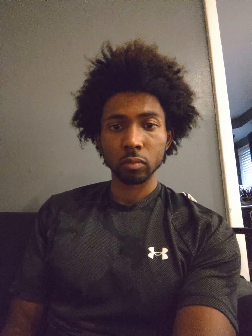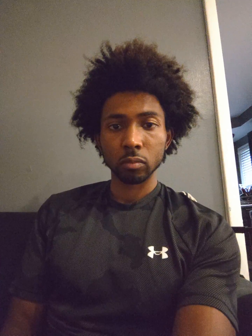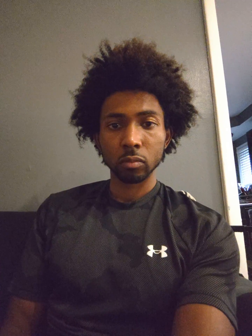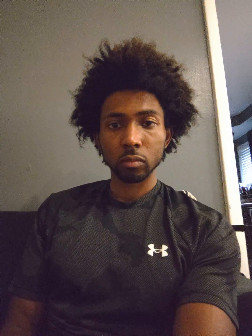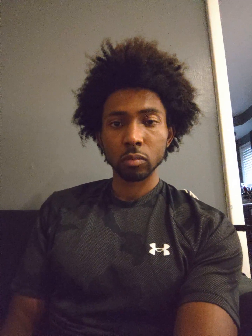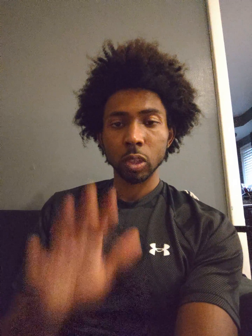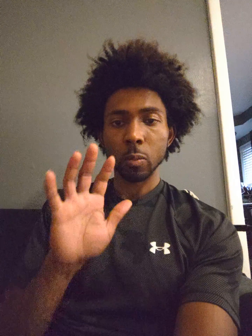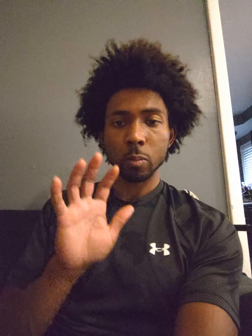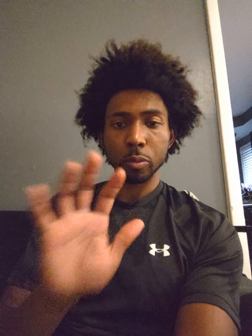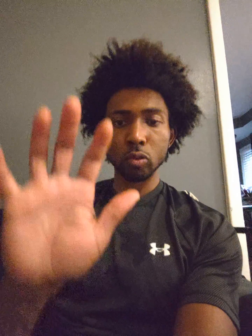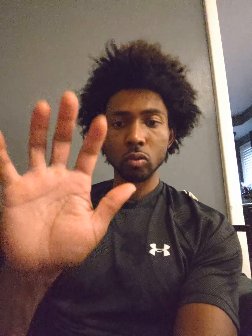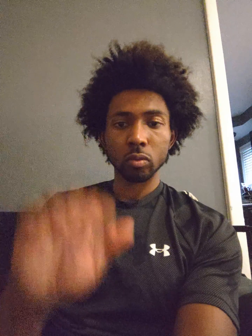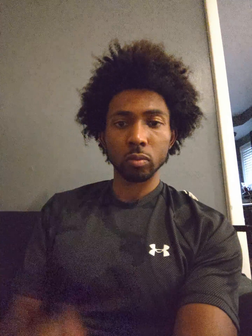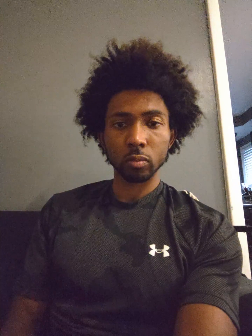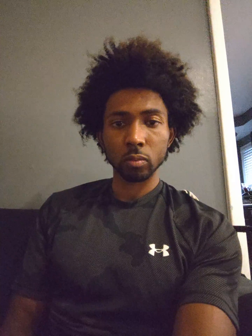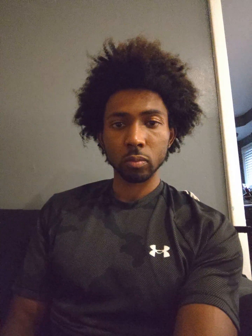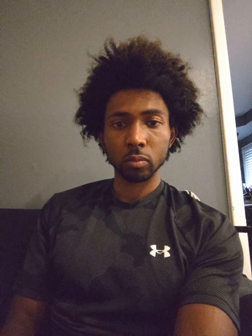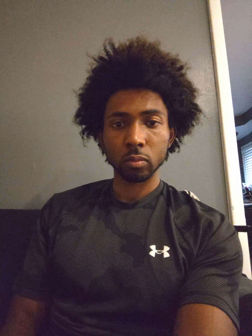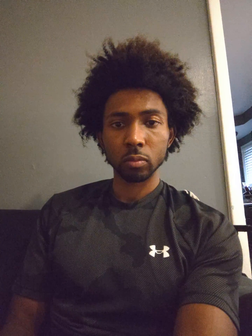push